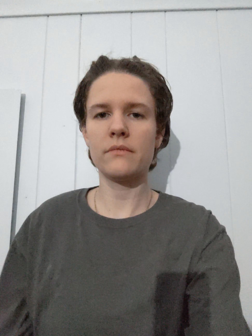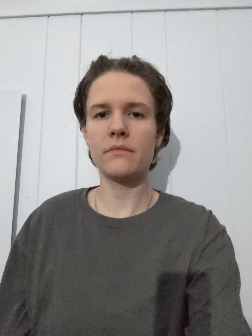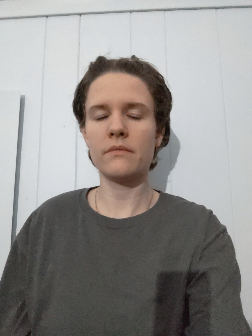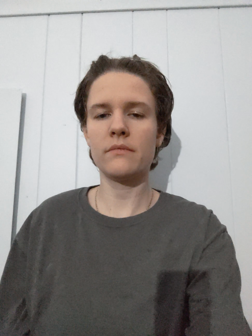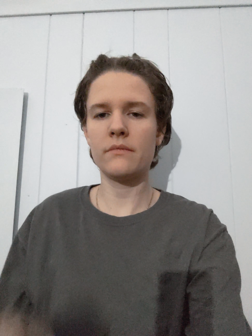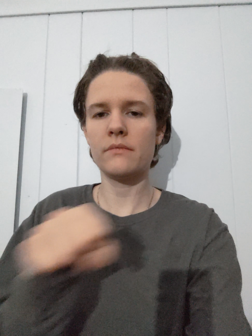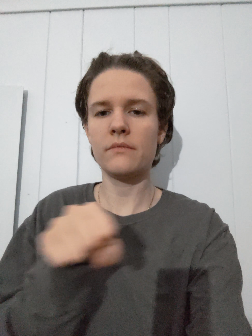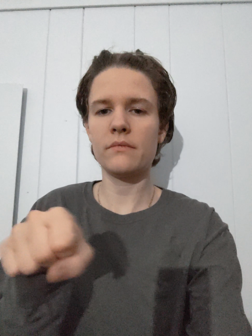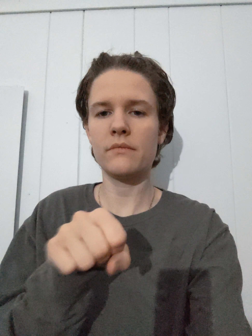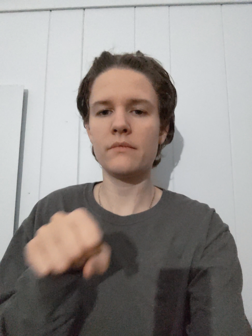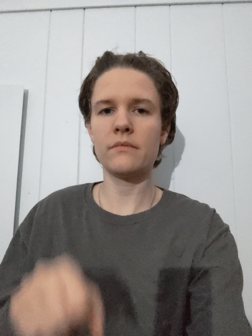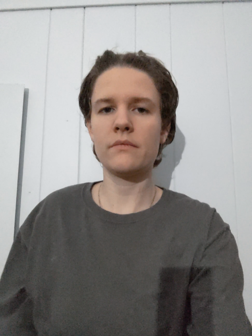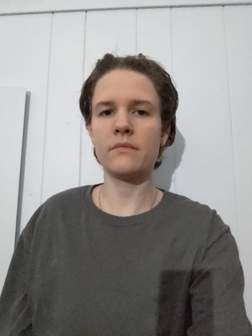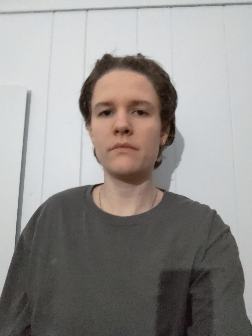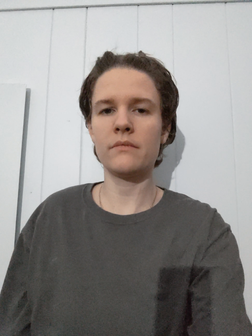shoe